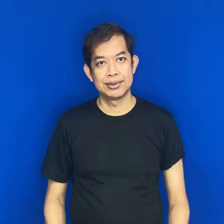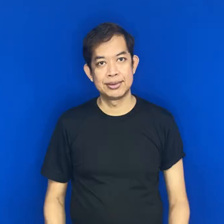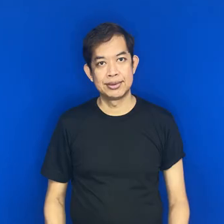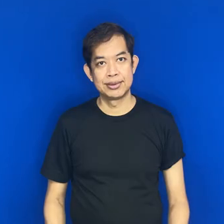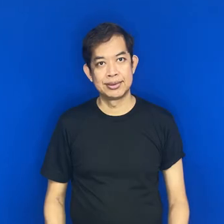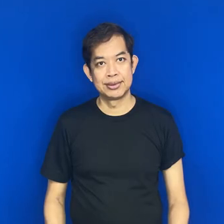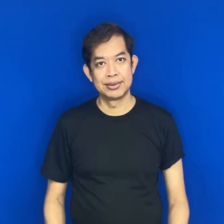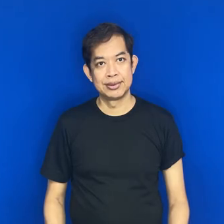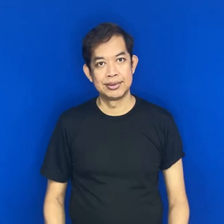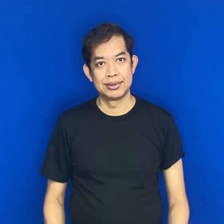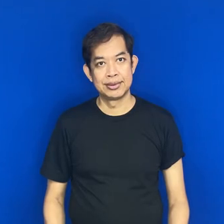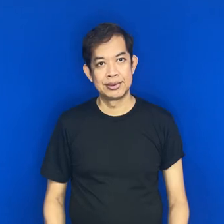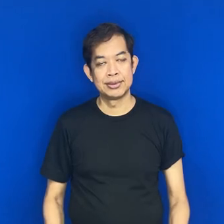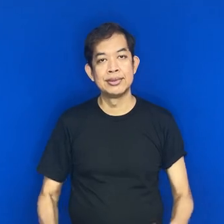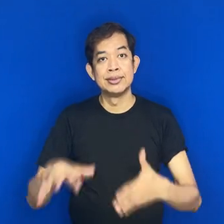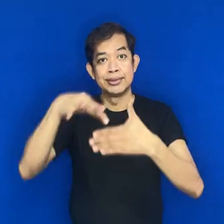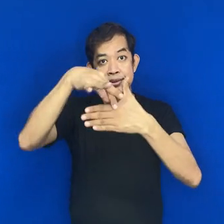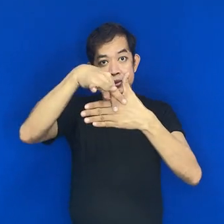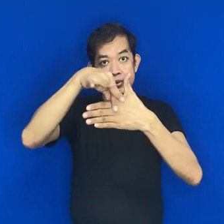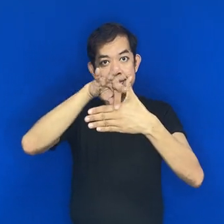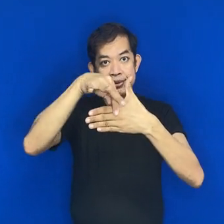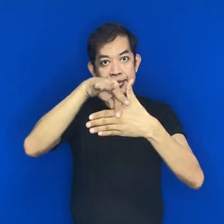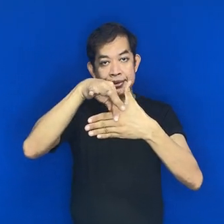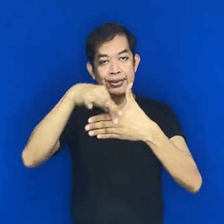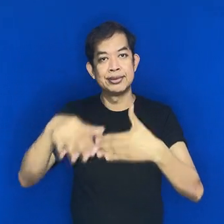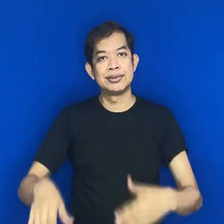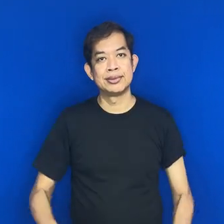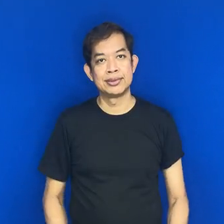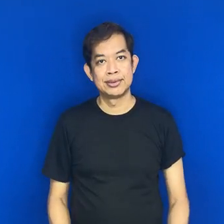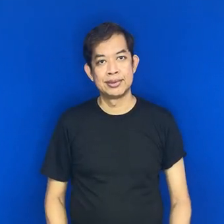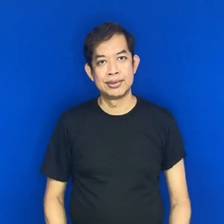meat